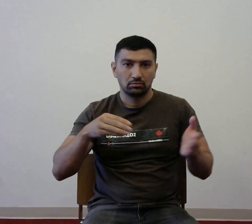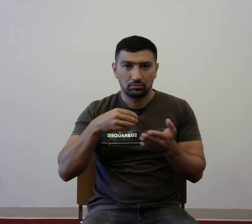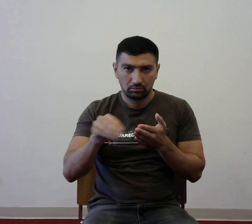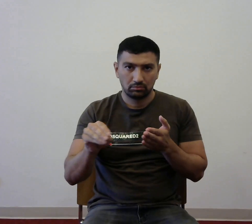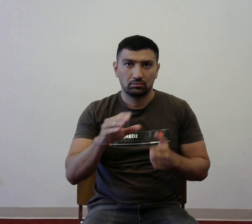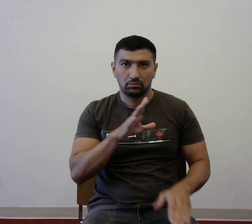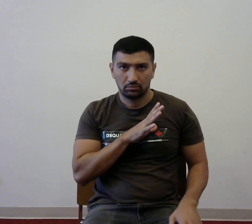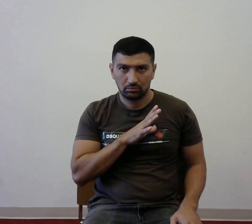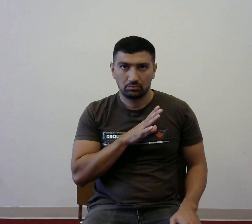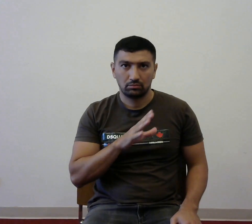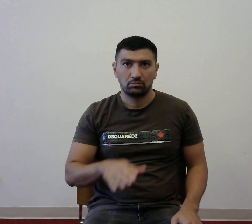almaq